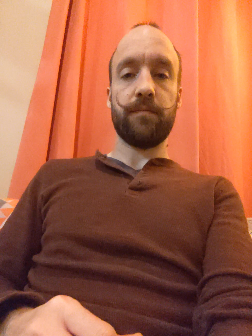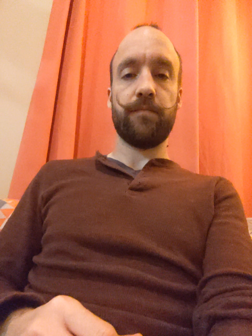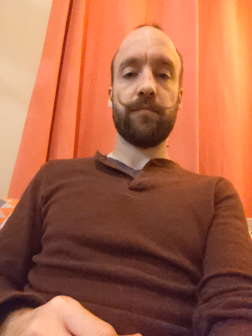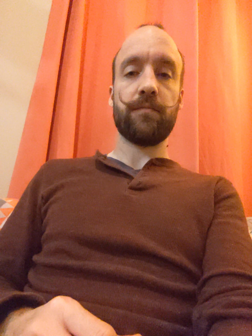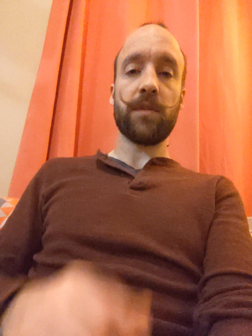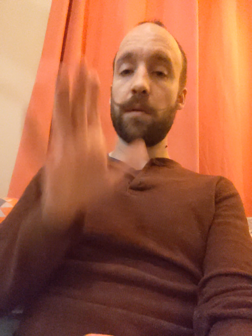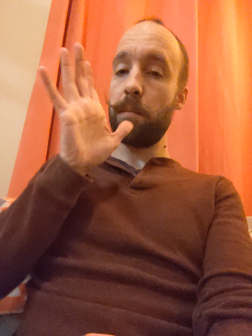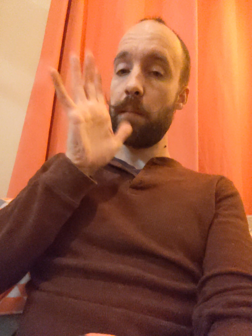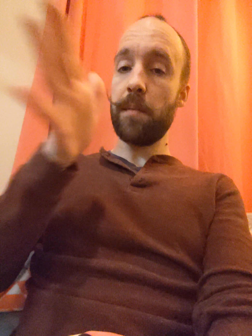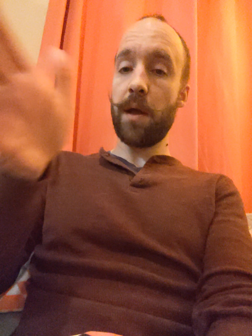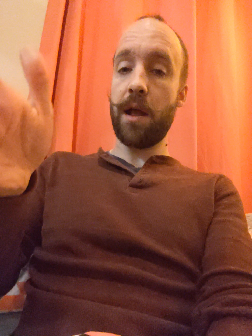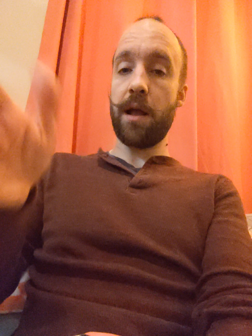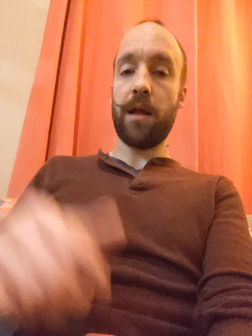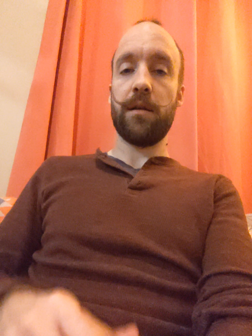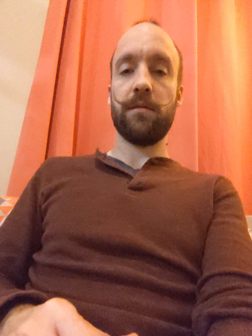grandma